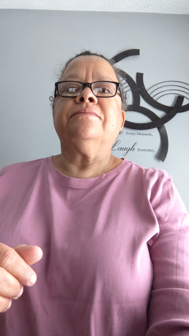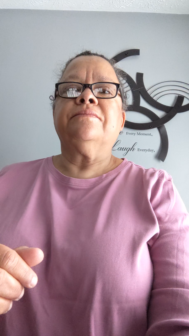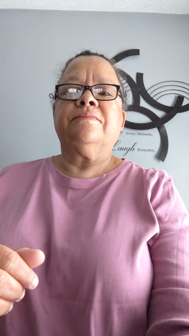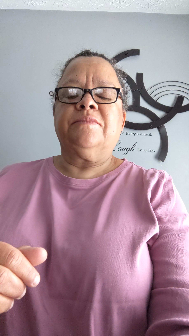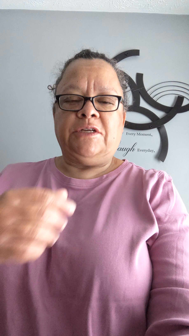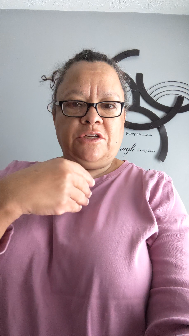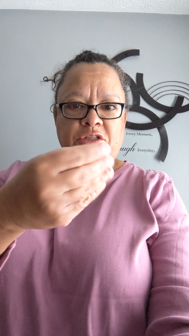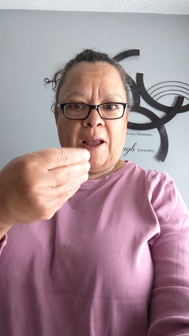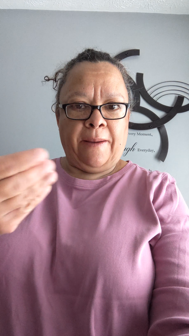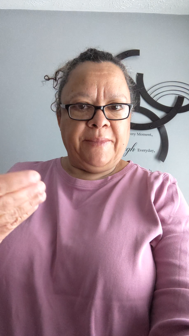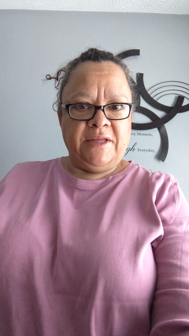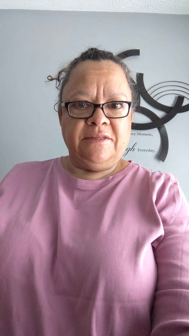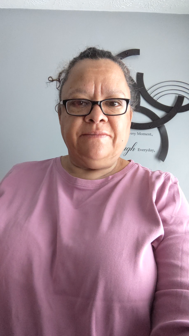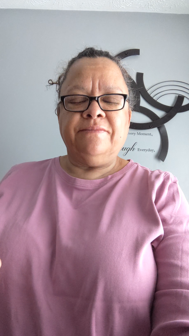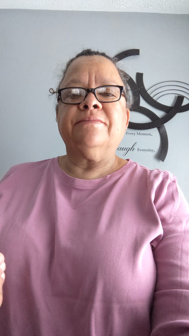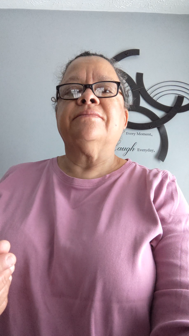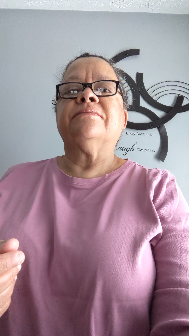shopping